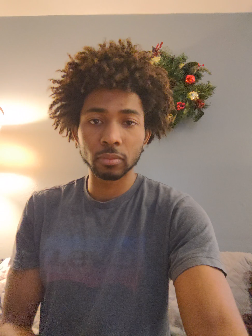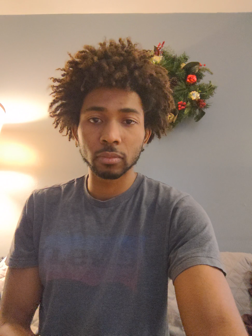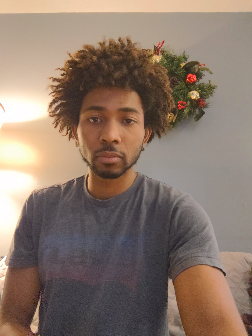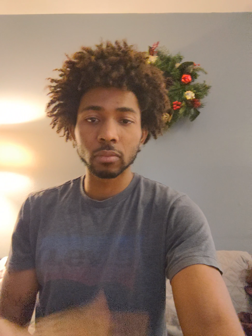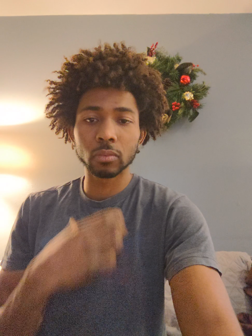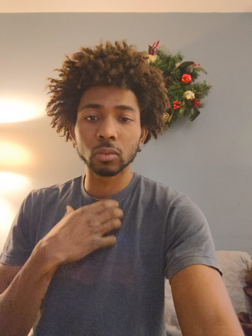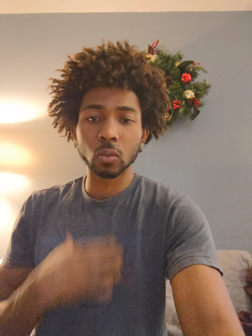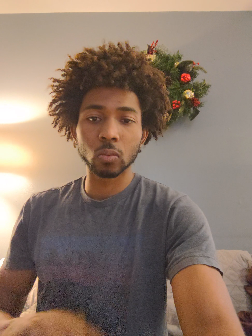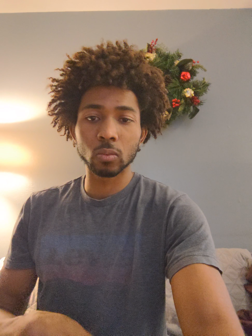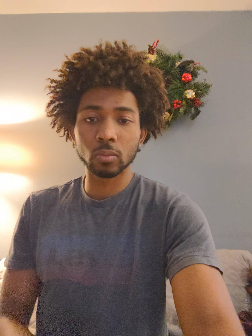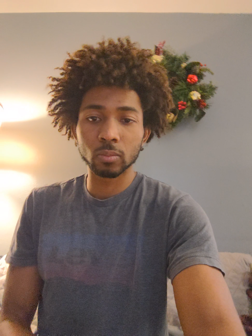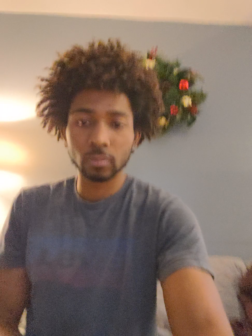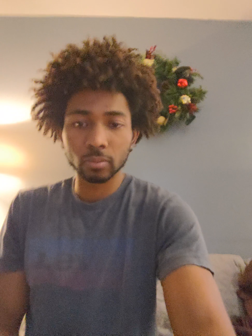hungry